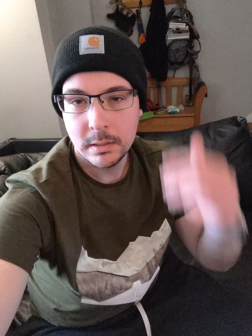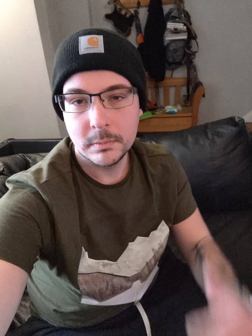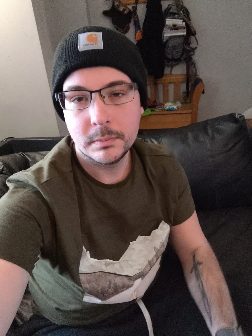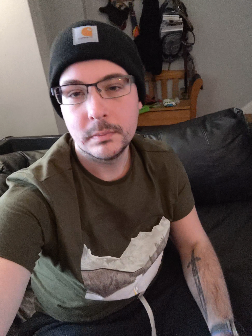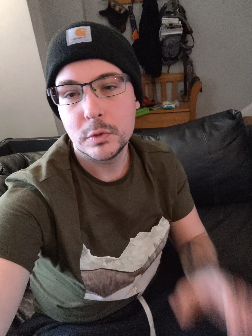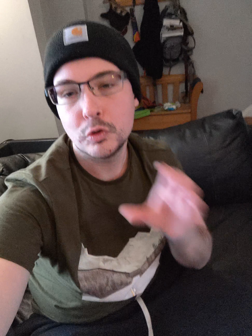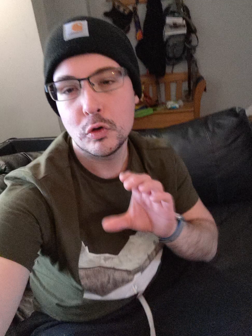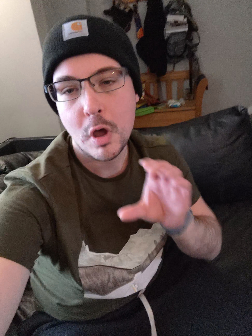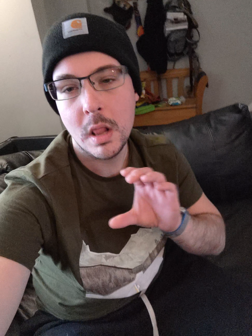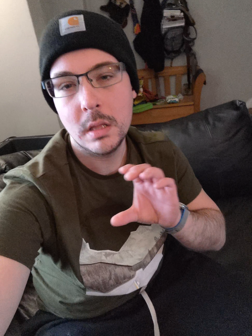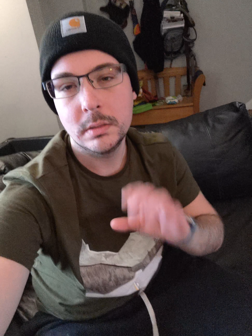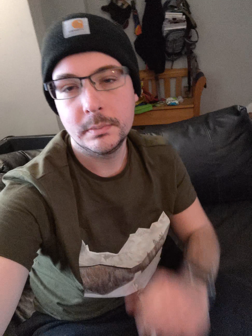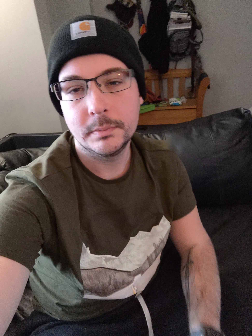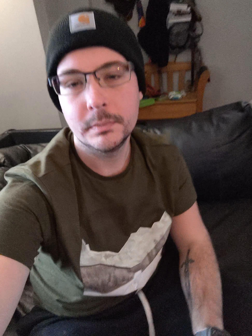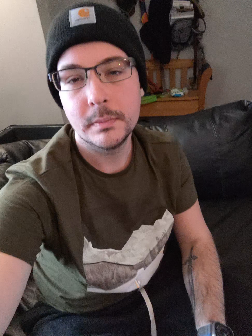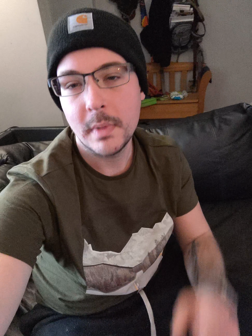chocolate